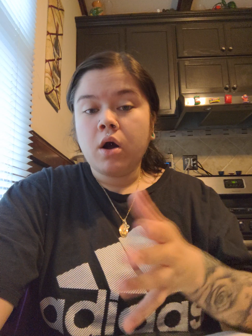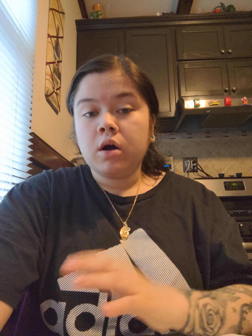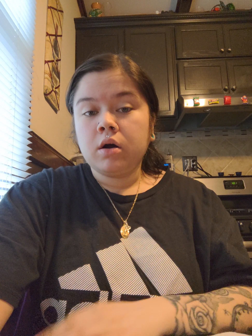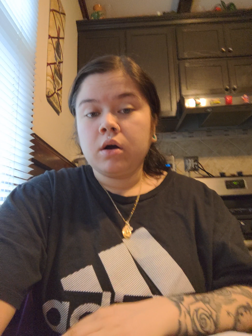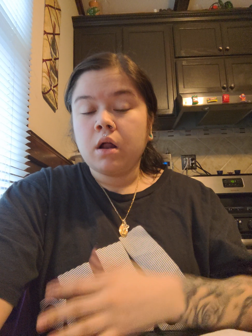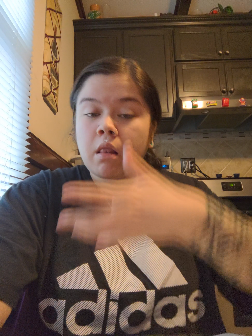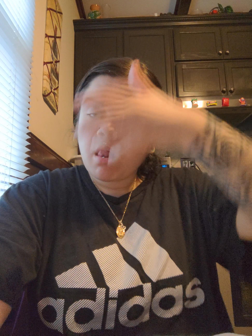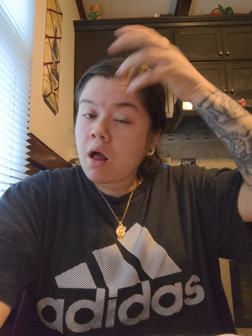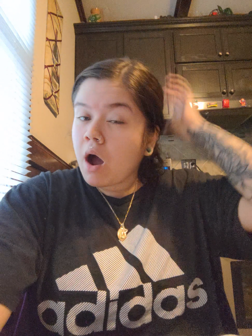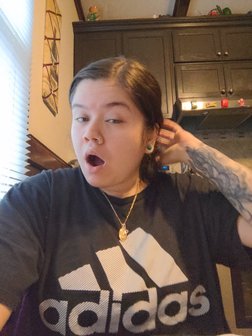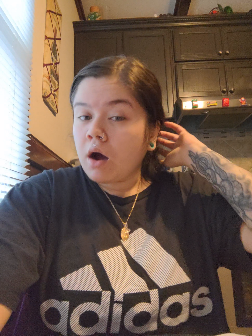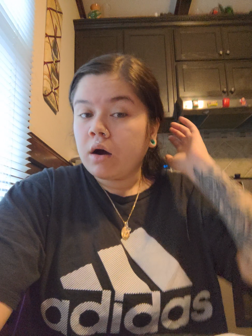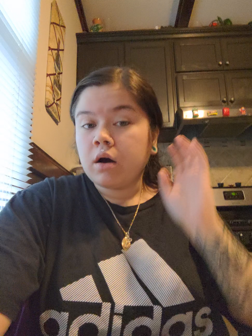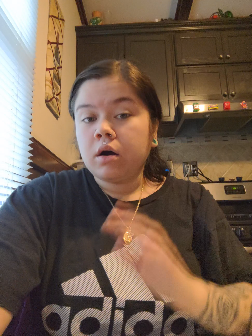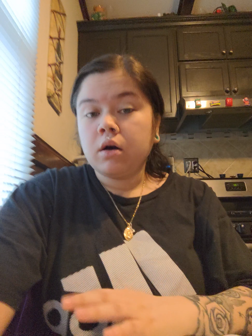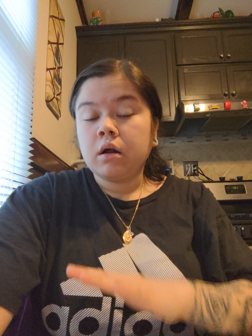lion